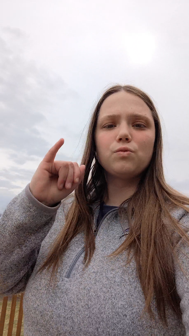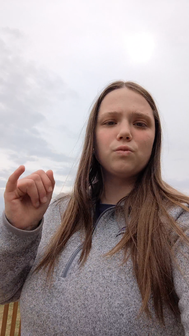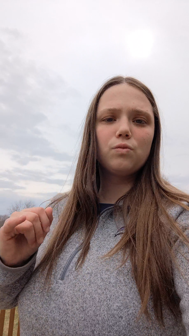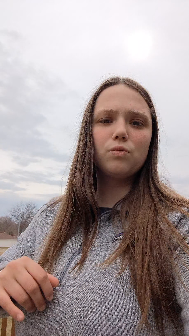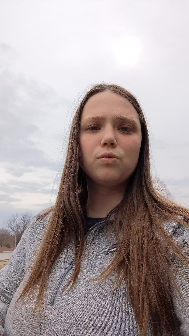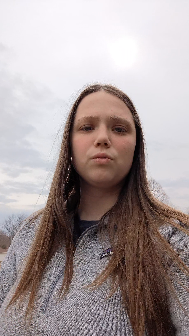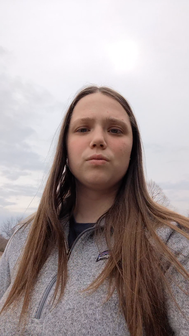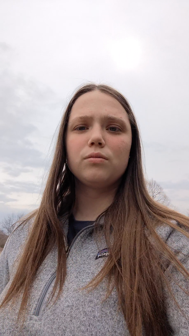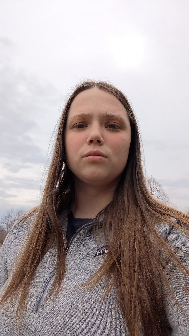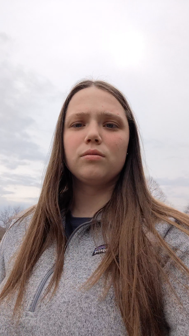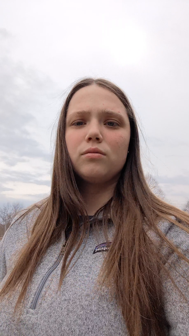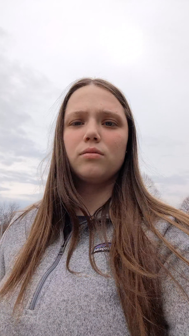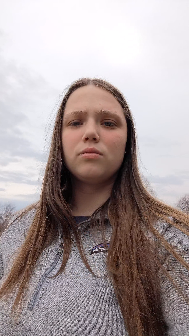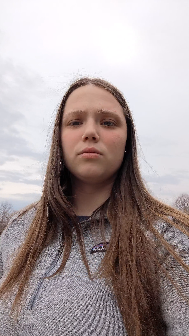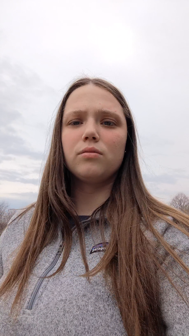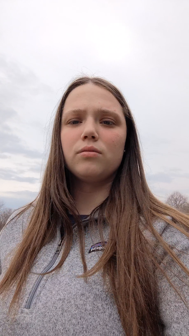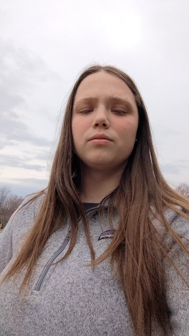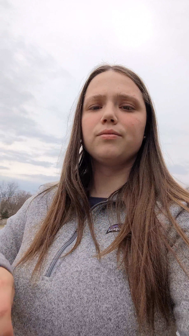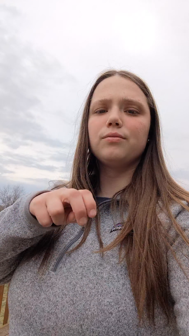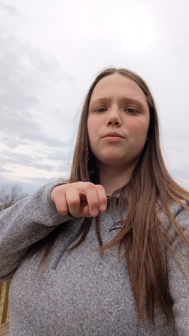porch